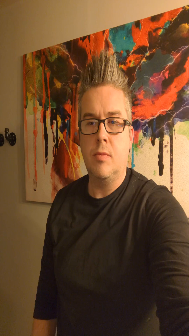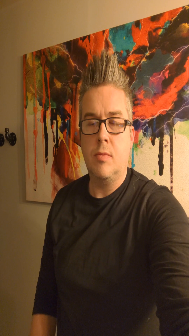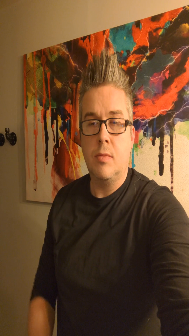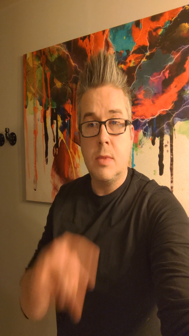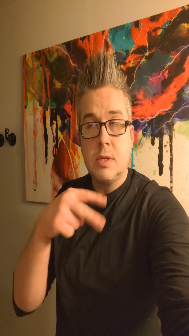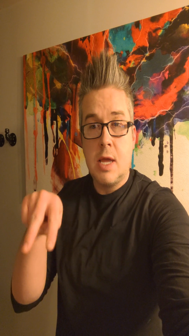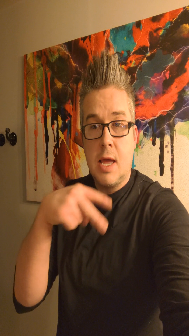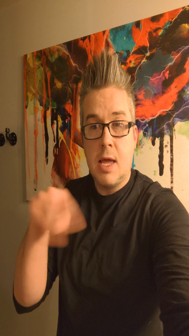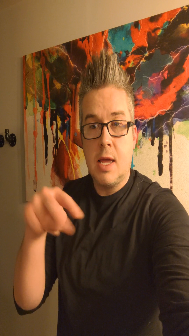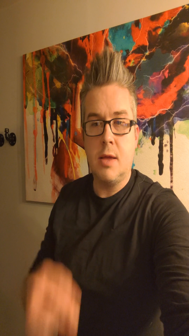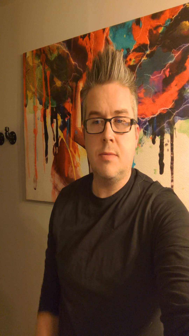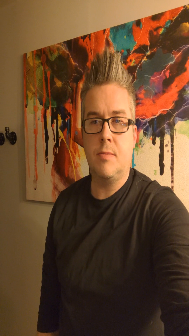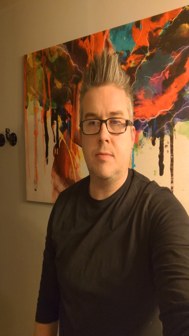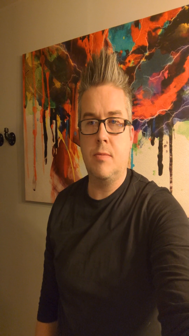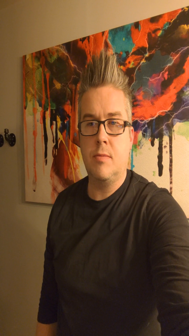dance